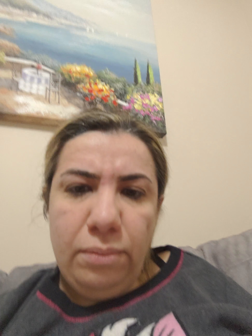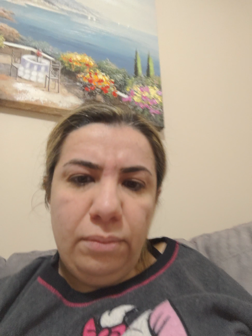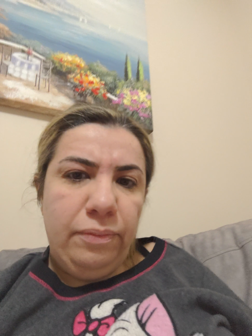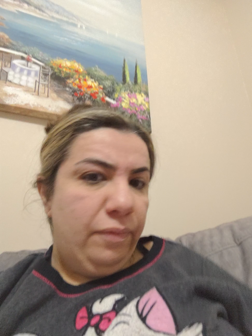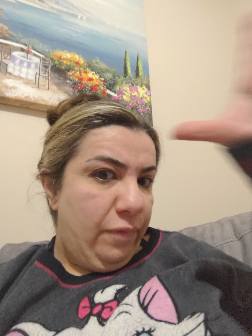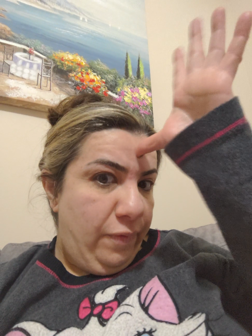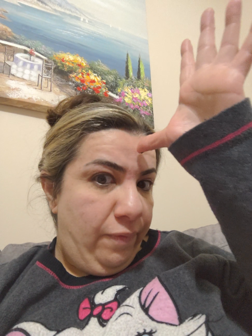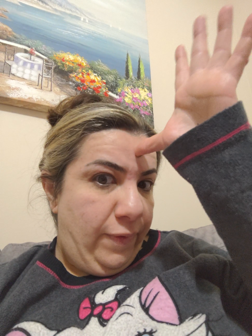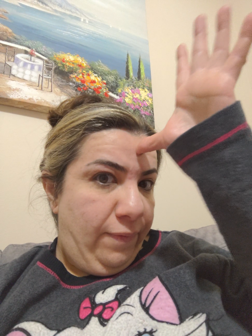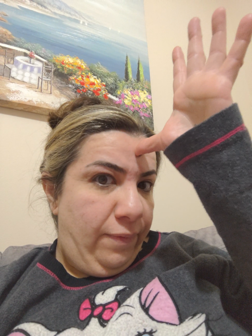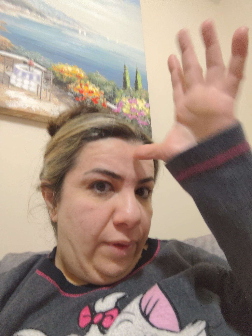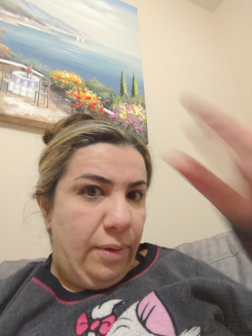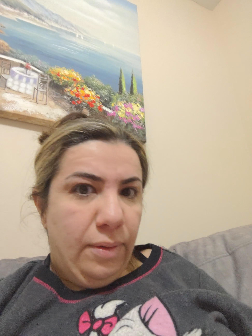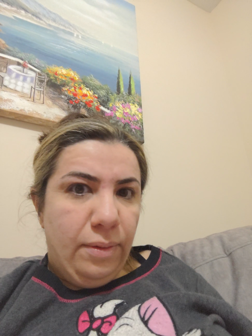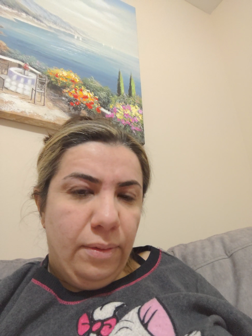dad